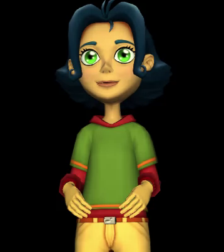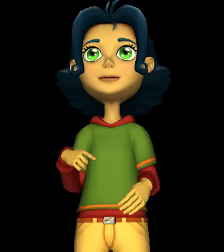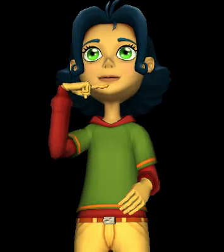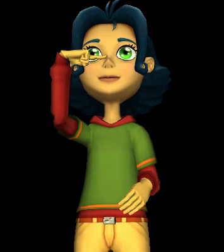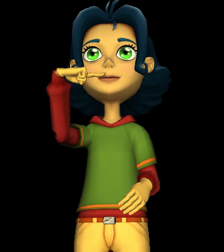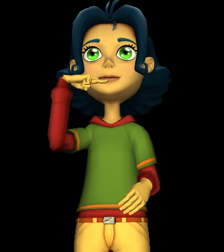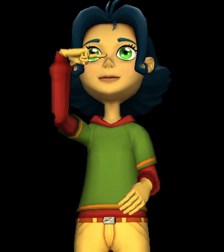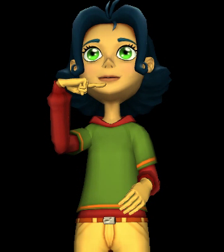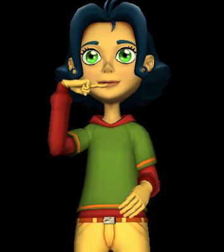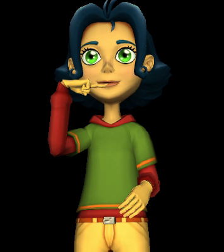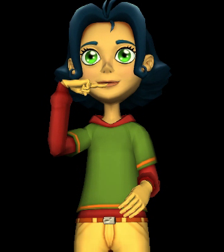يتحدث